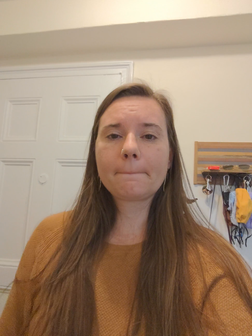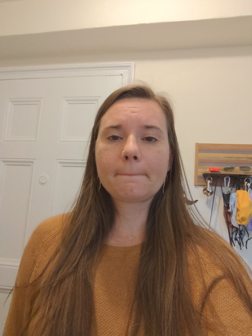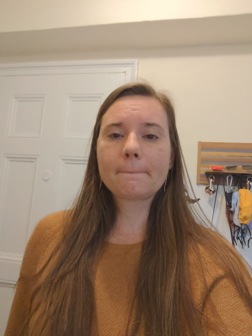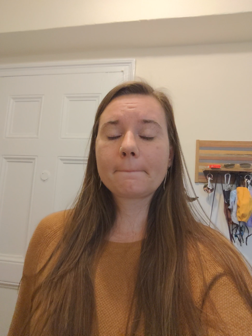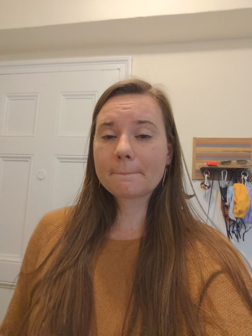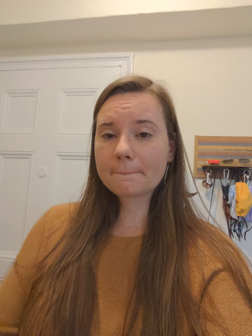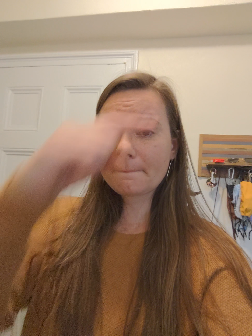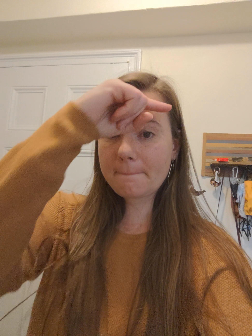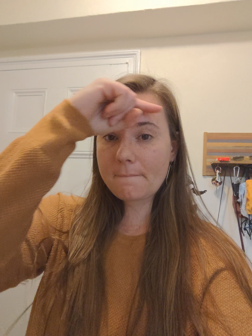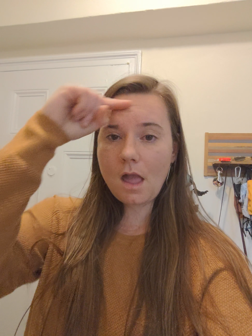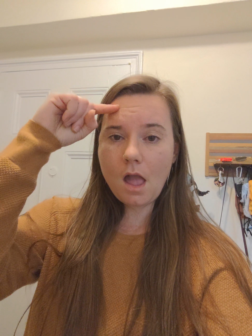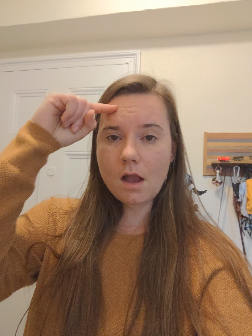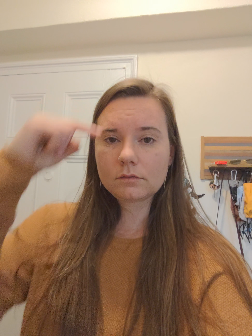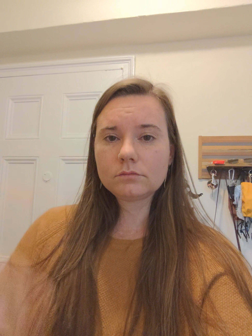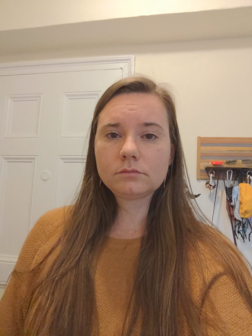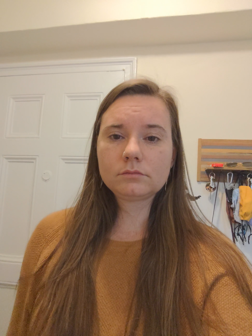black